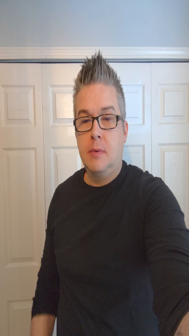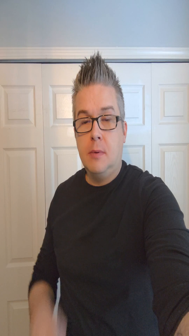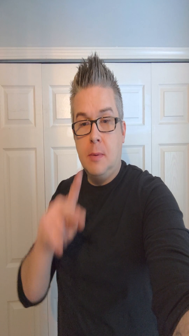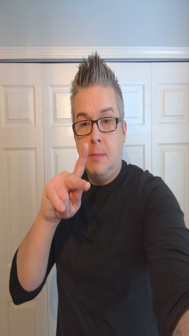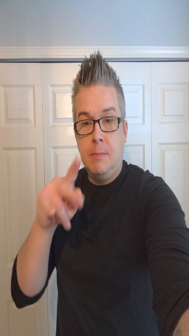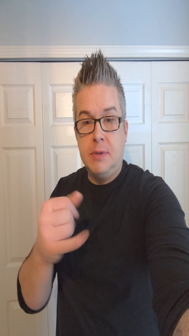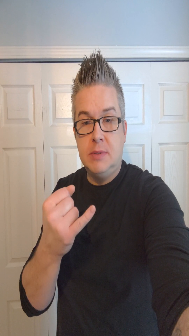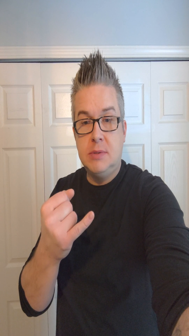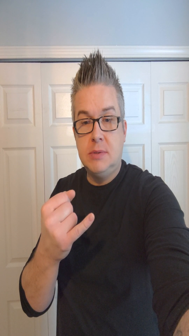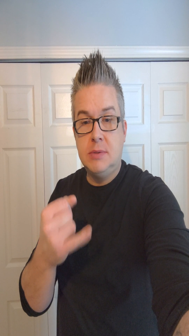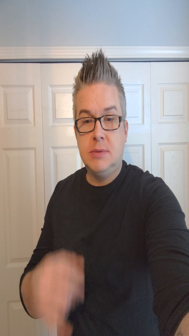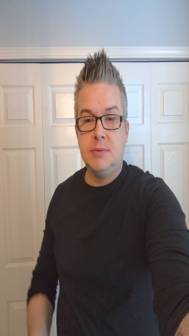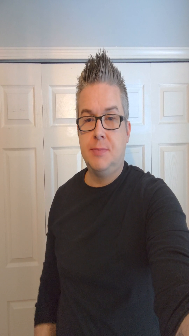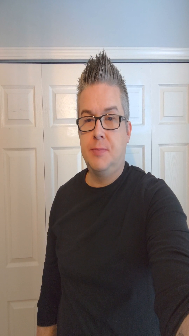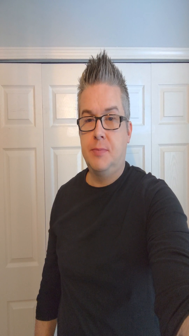pajamas